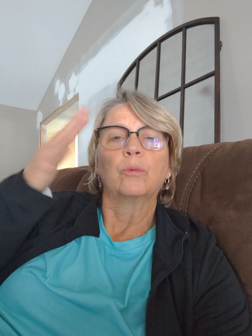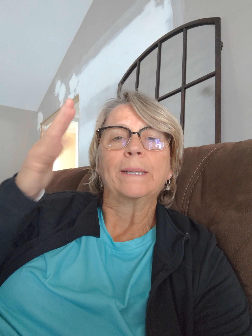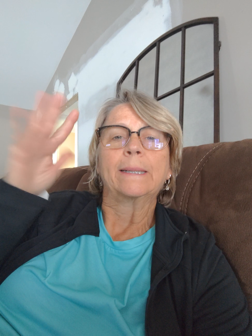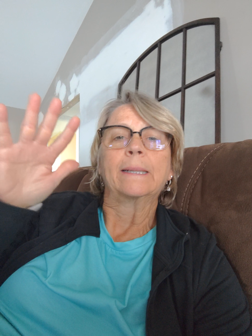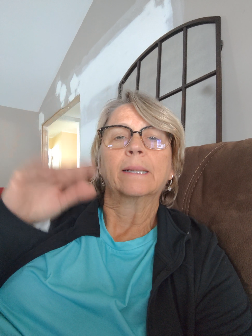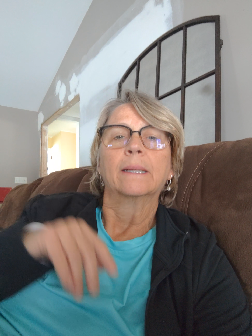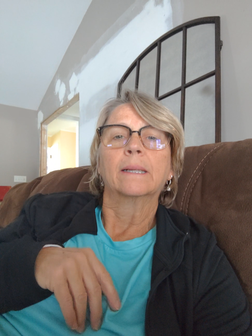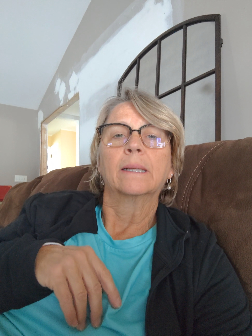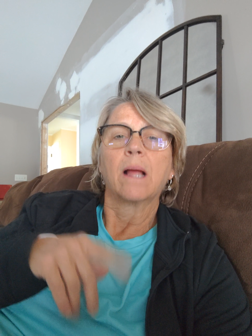tree